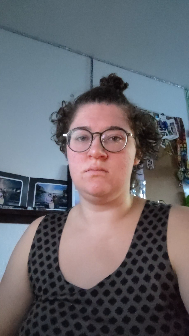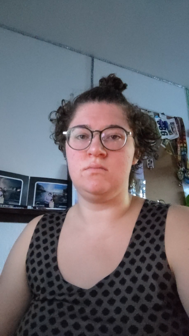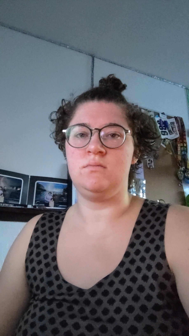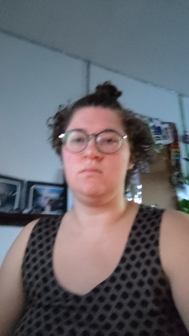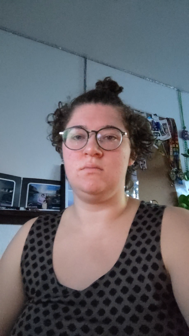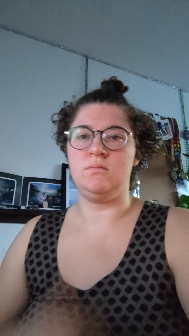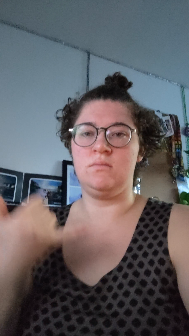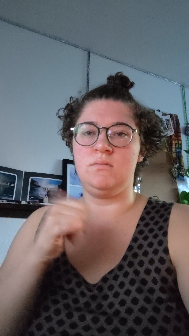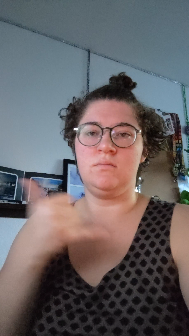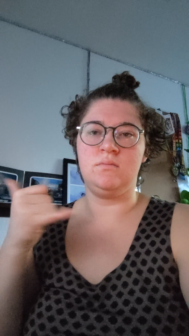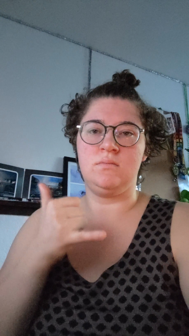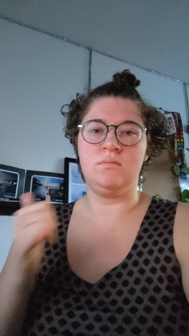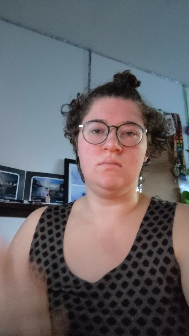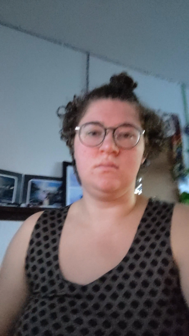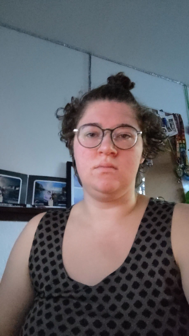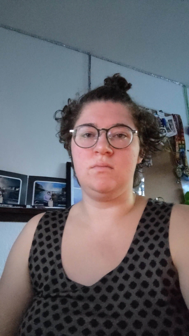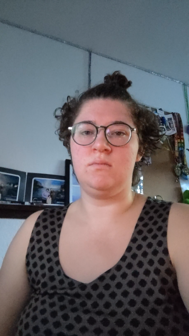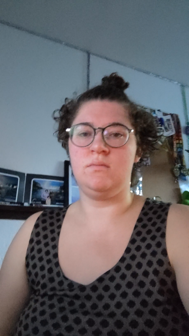play